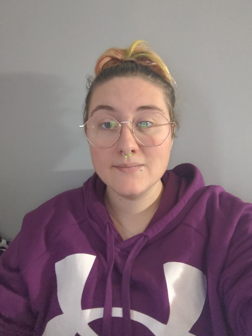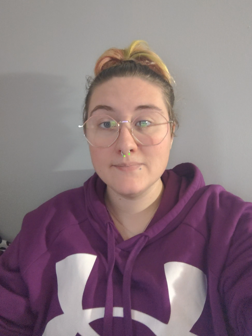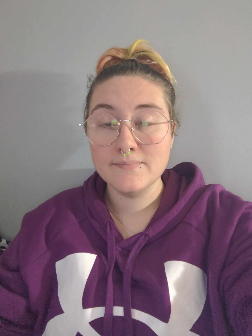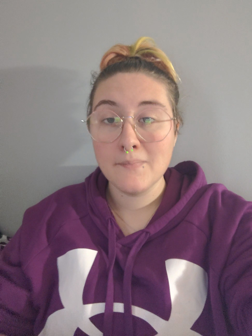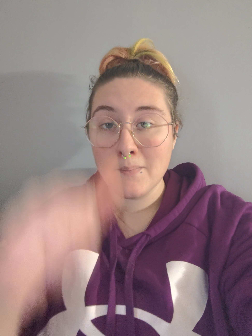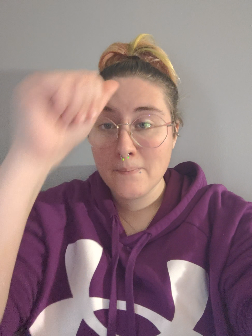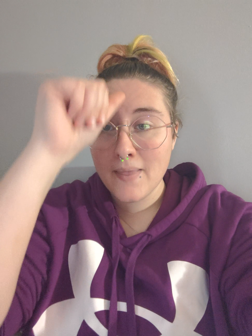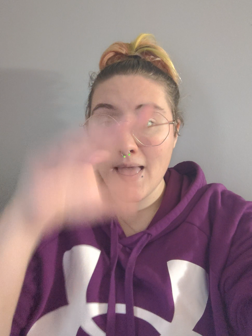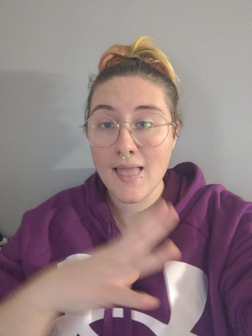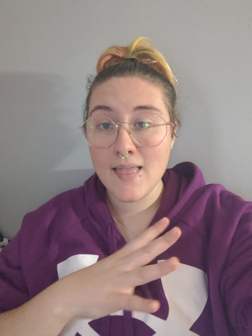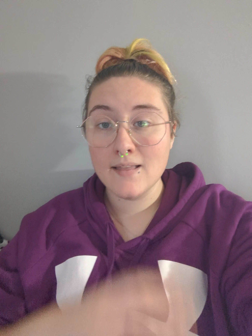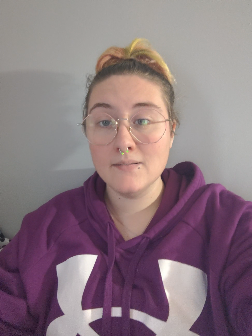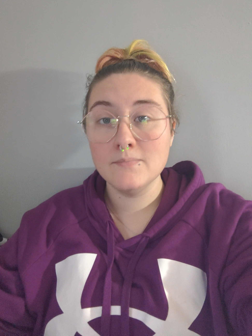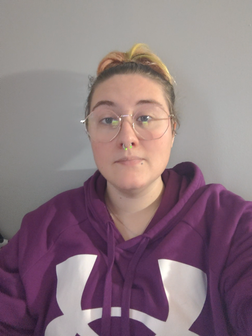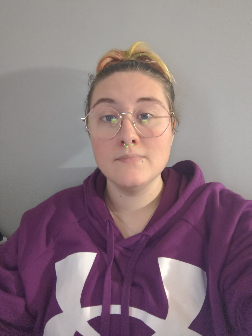man